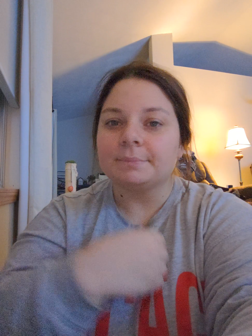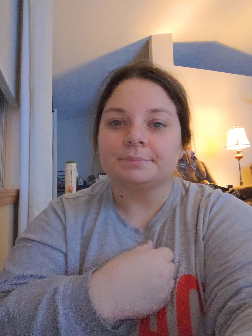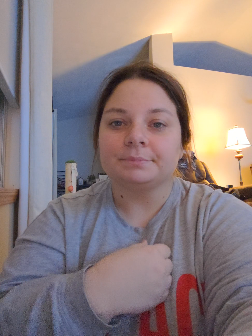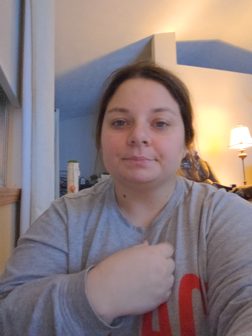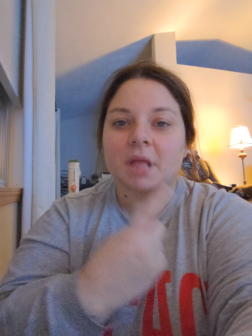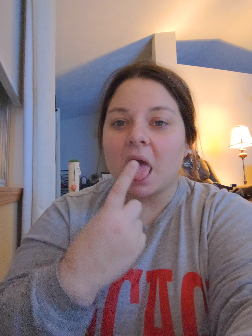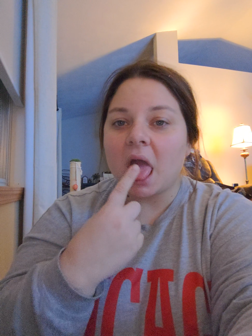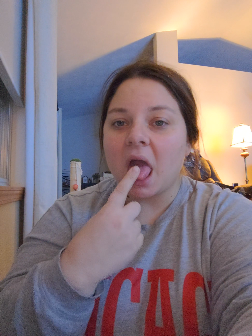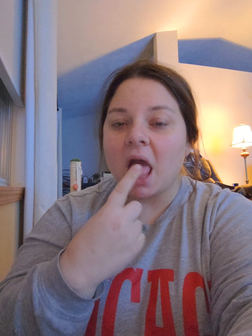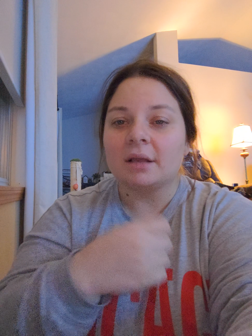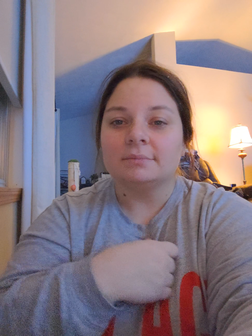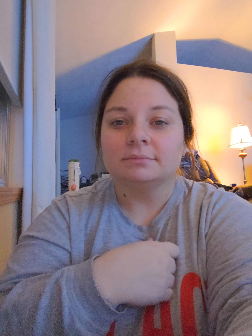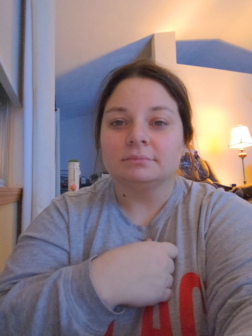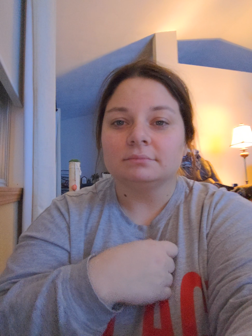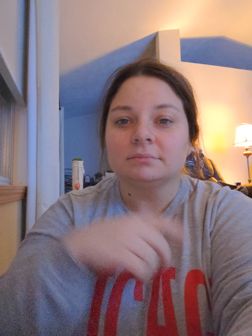tongue